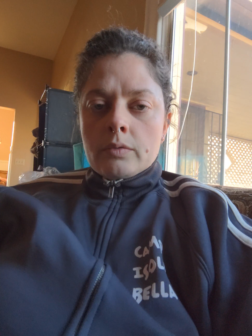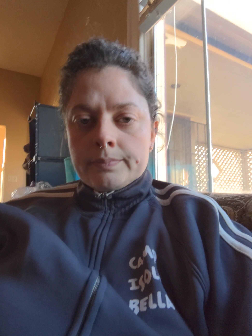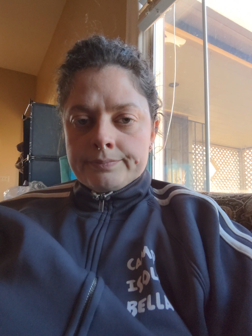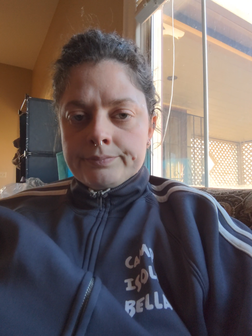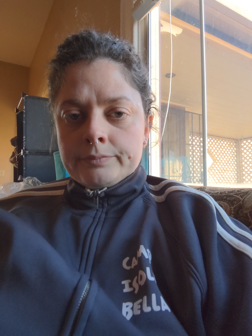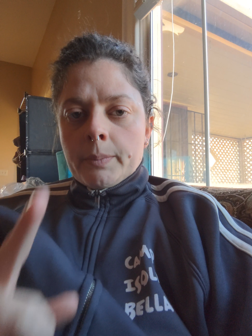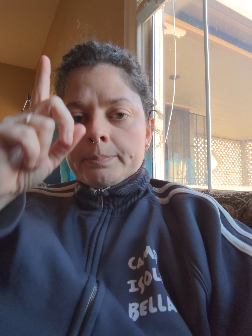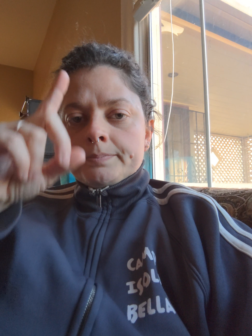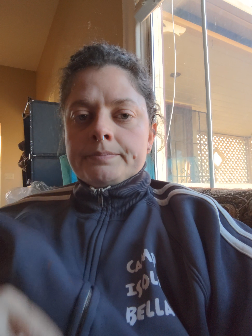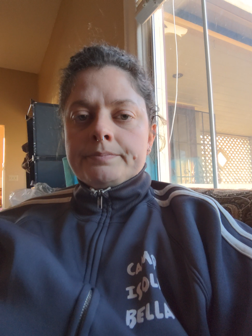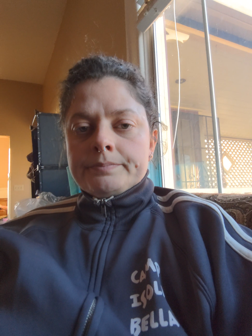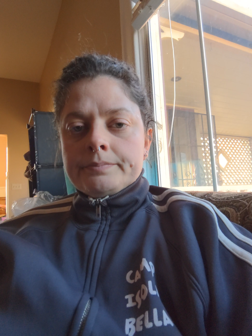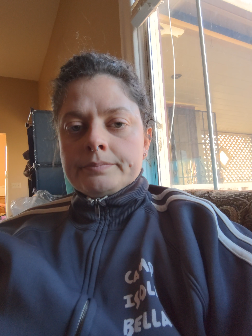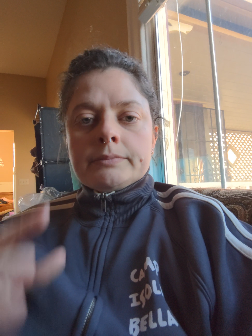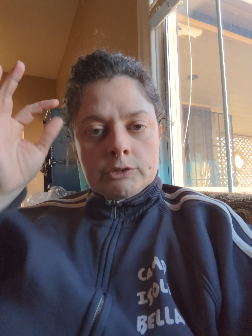up